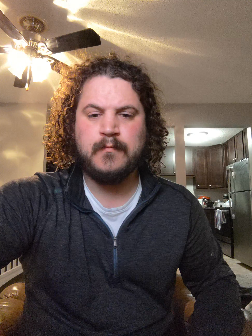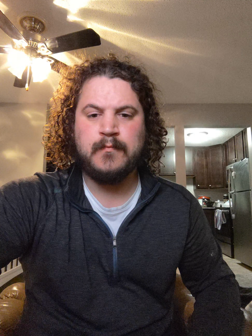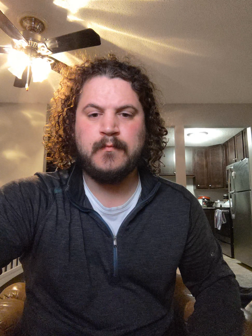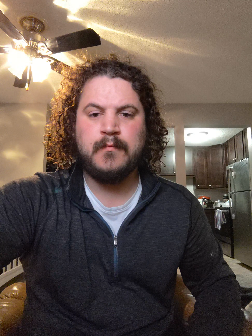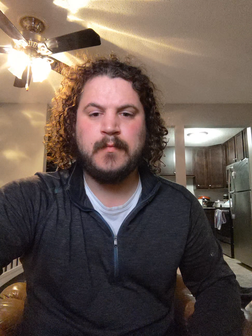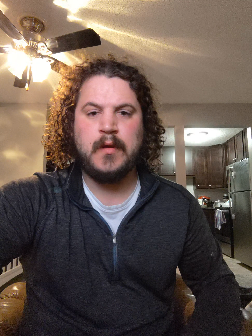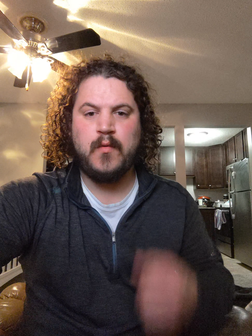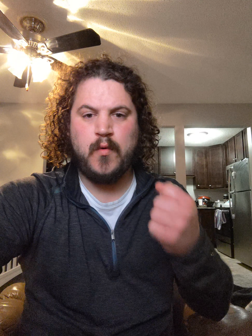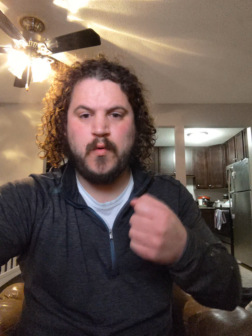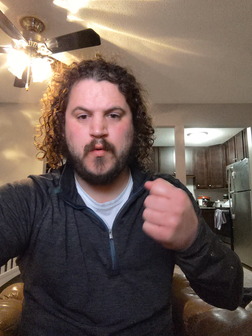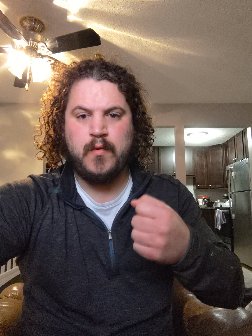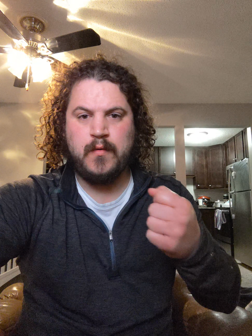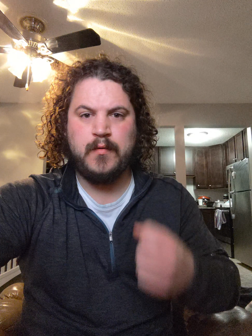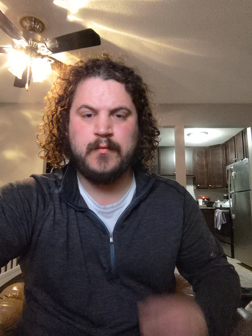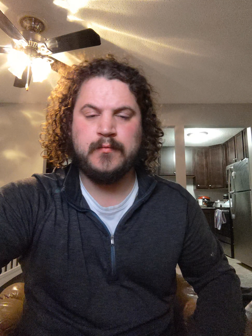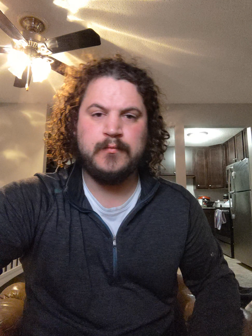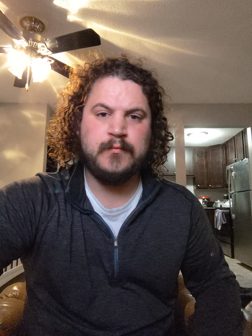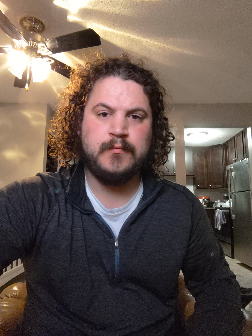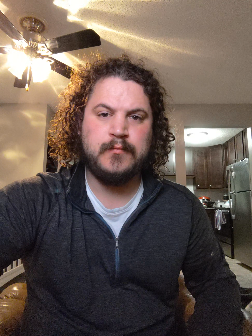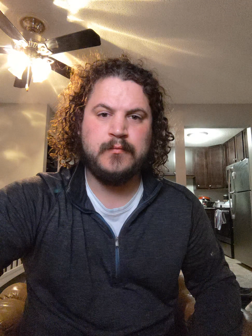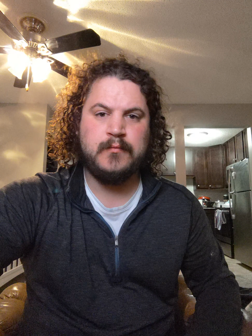car